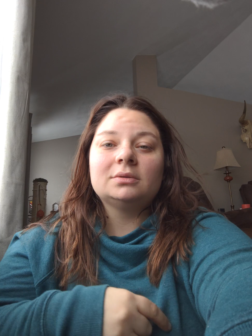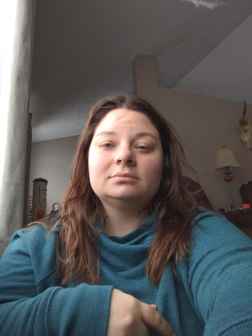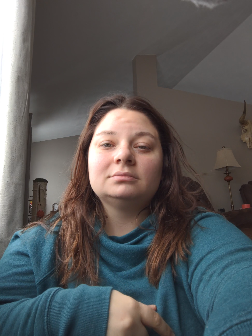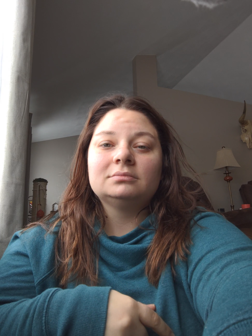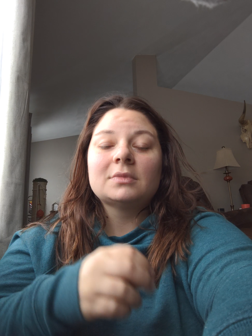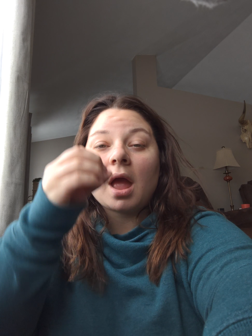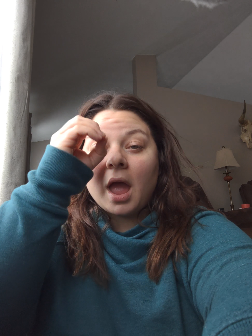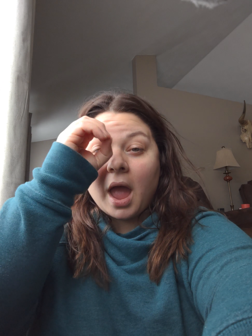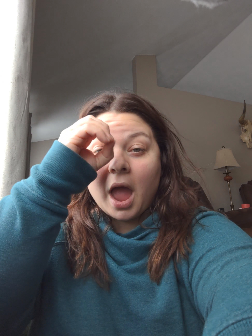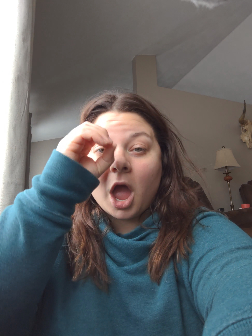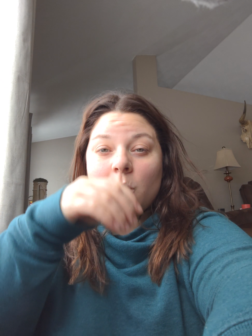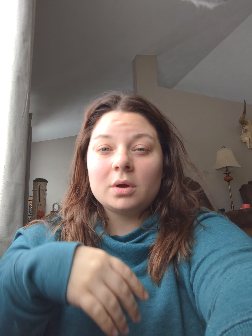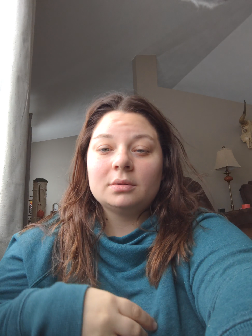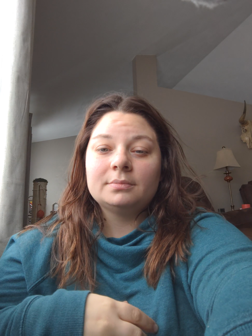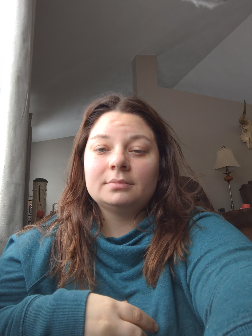owl